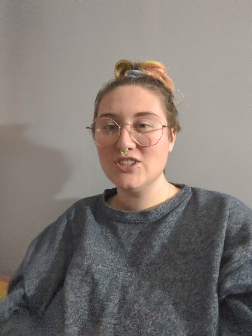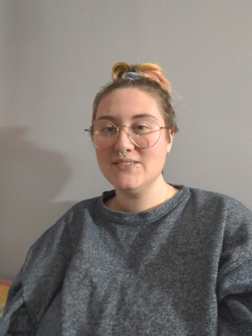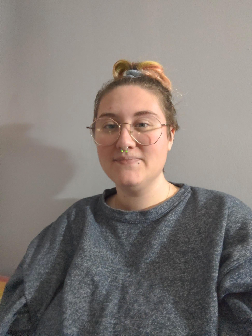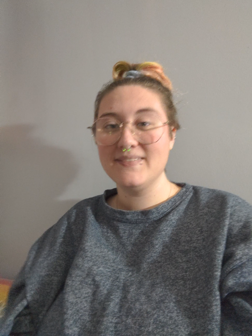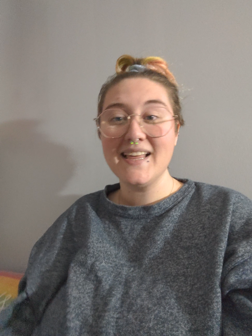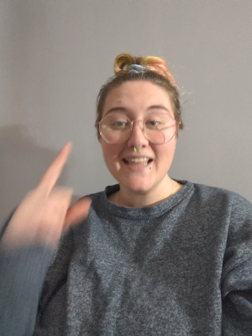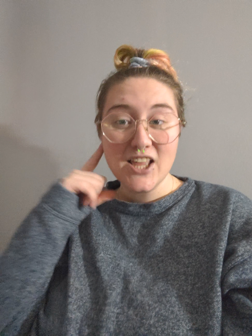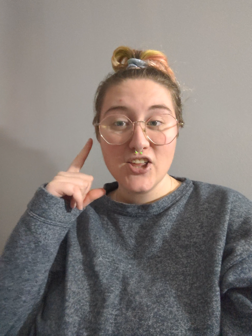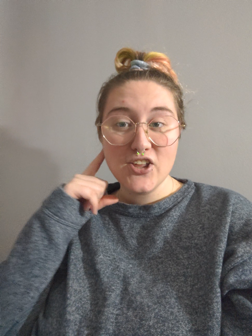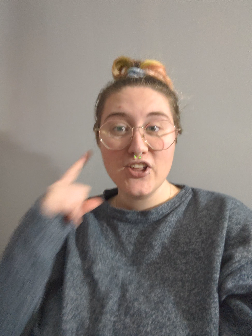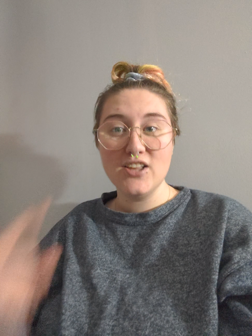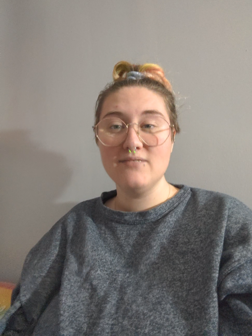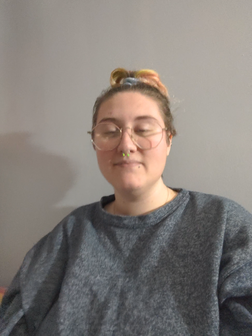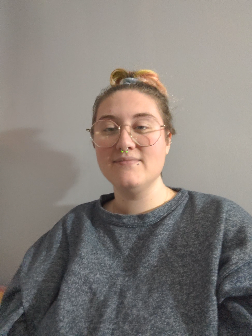ear